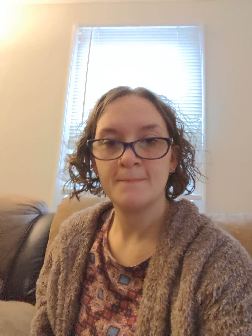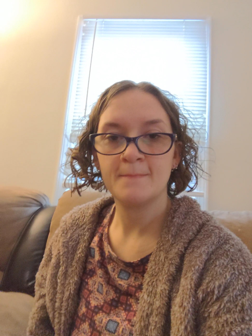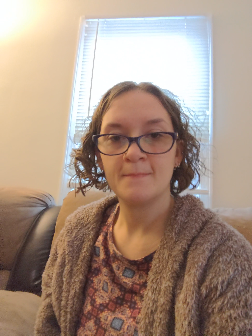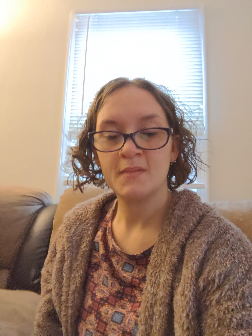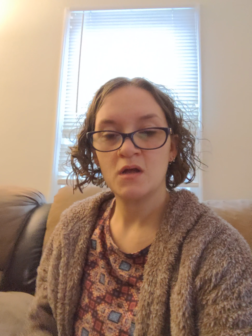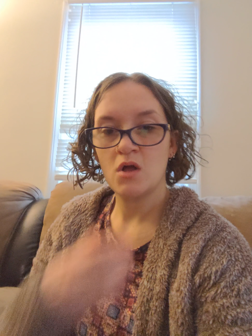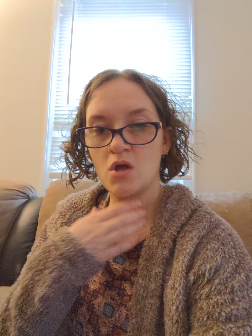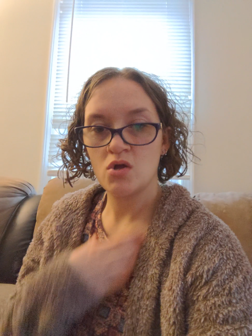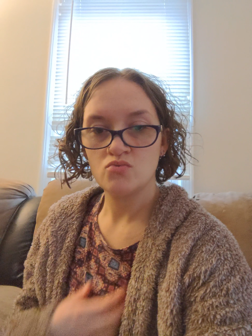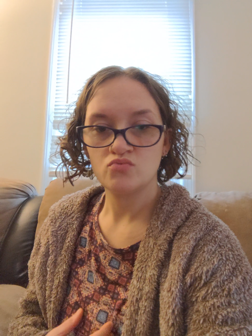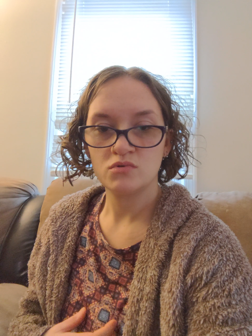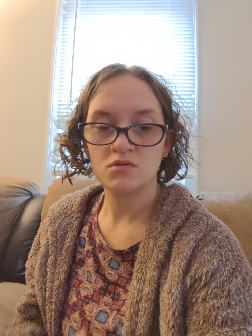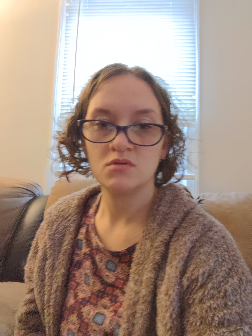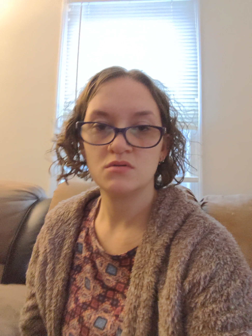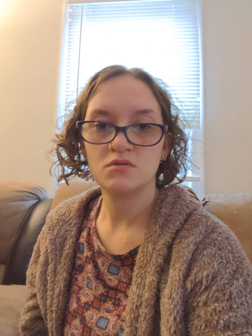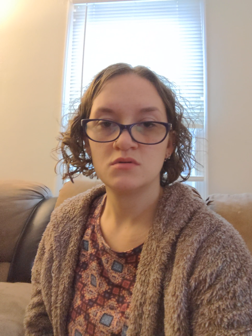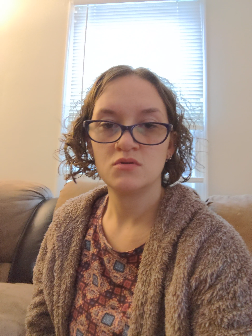hungry